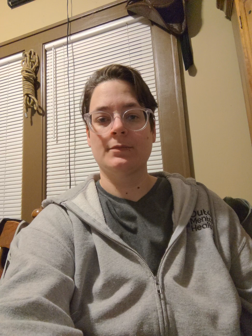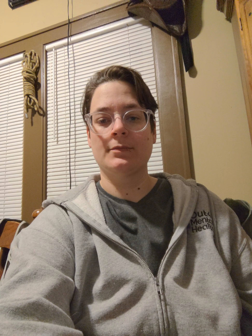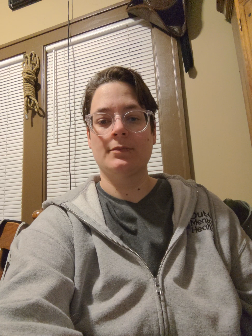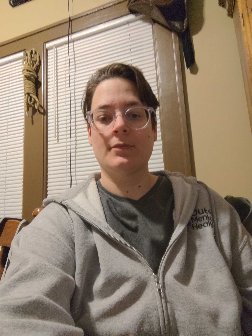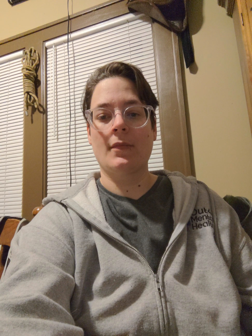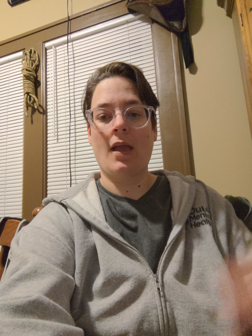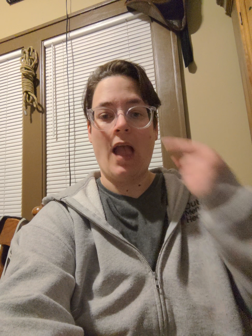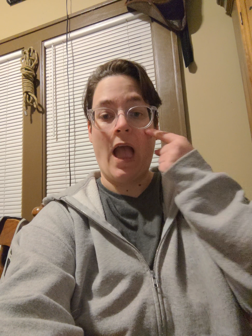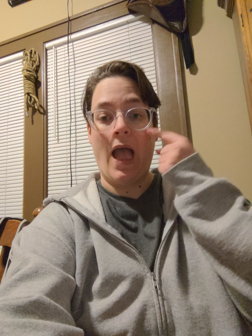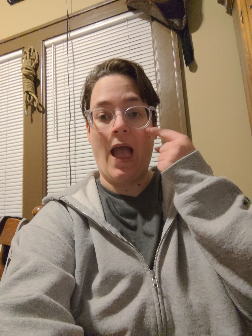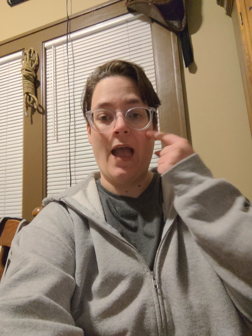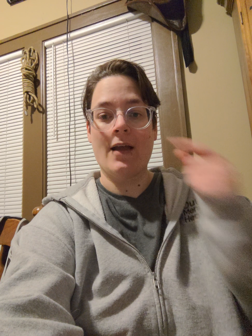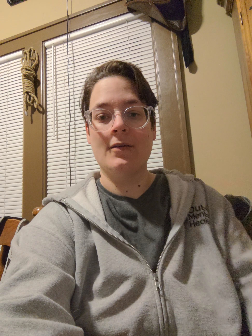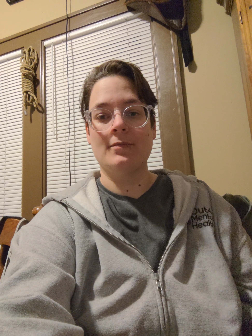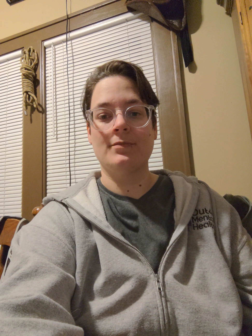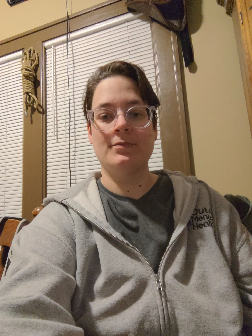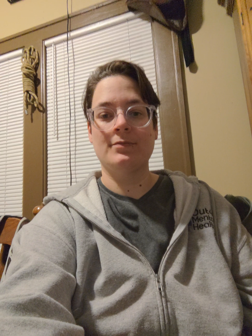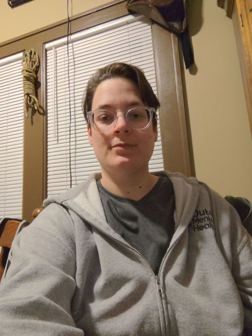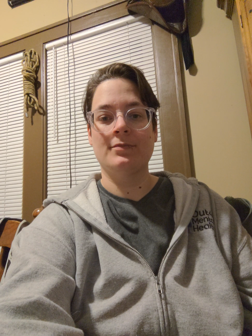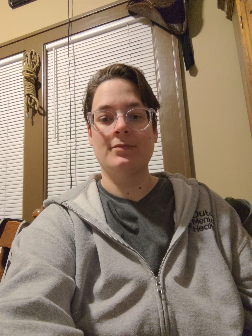eye